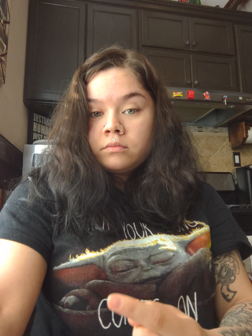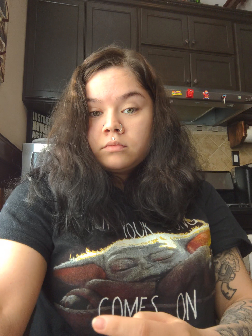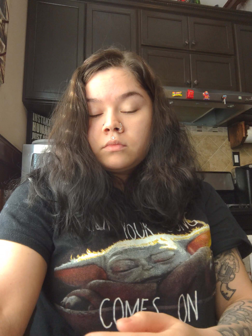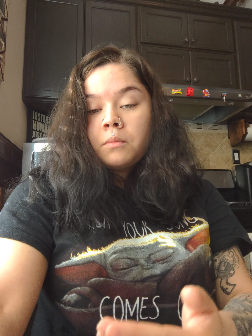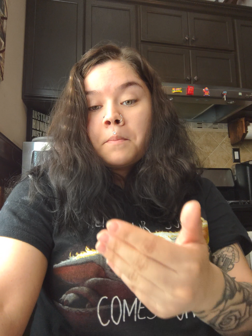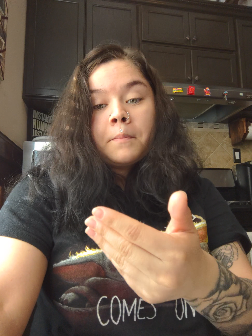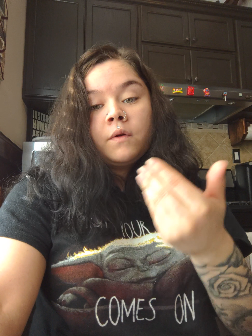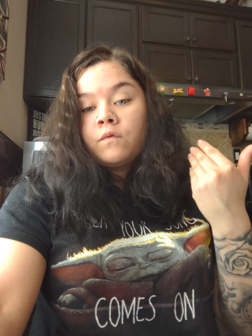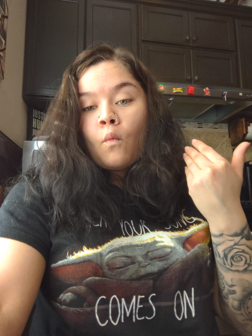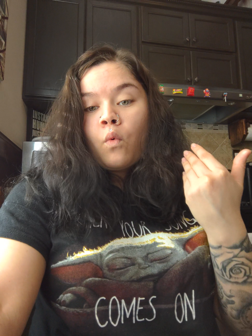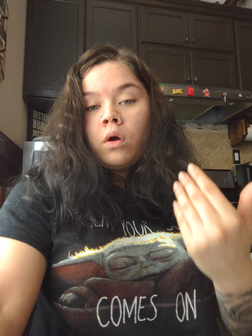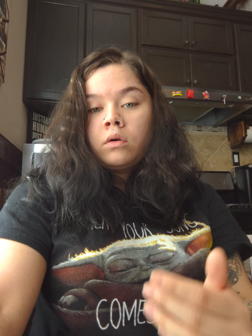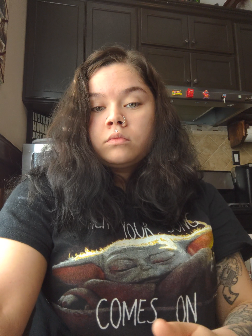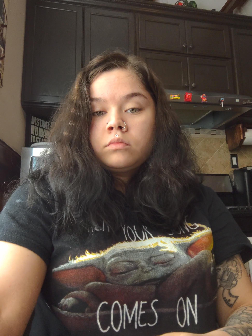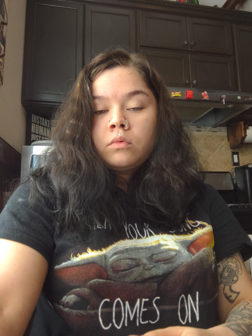before